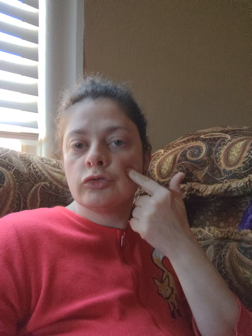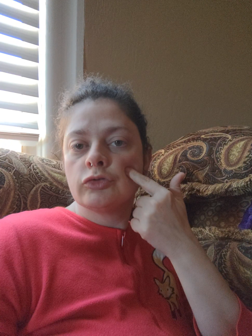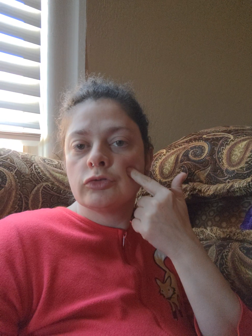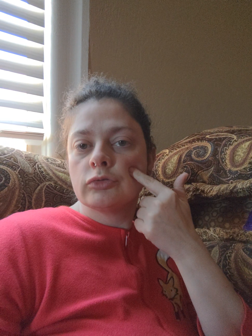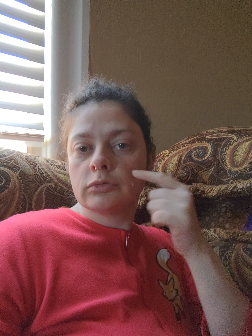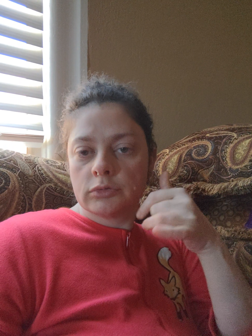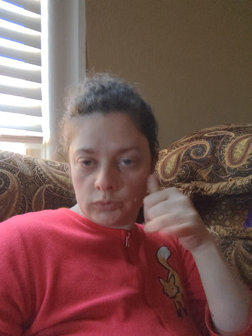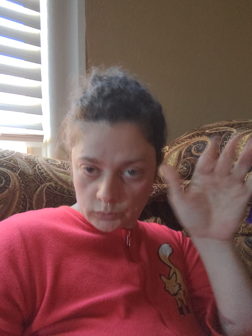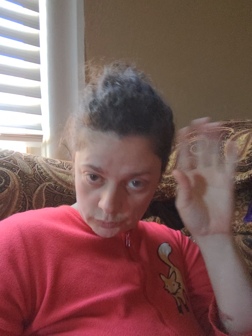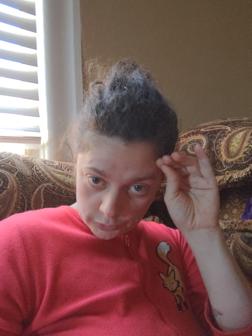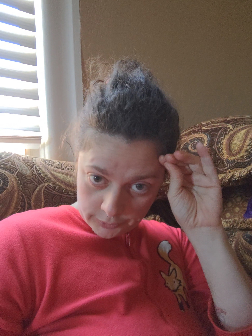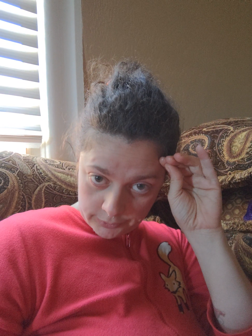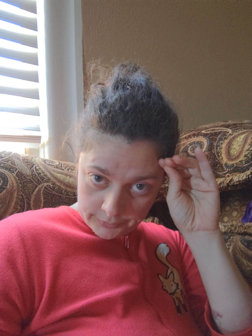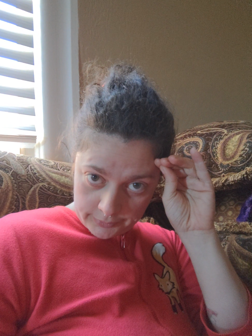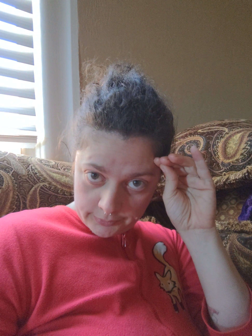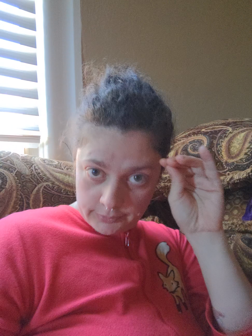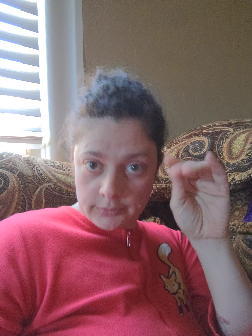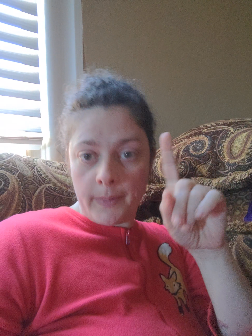cowboy